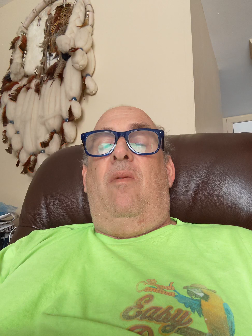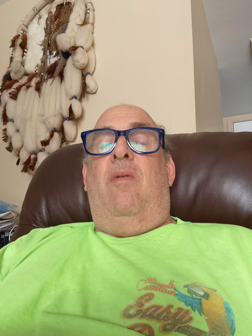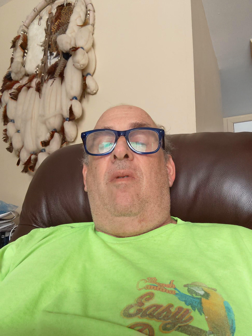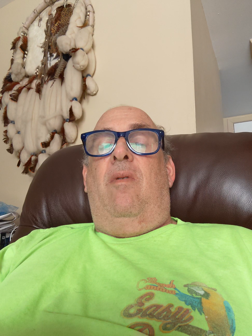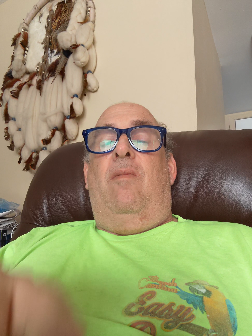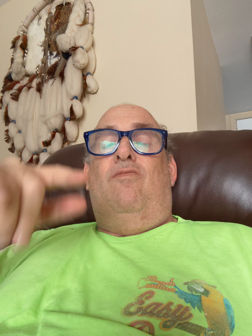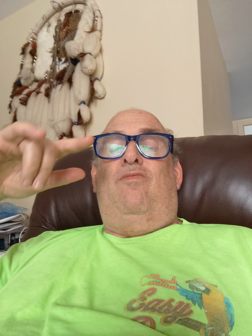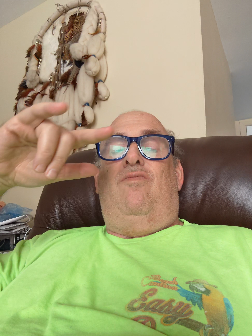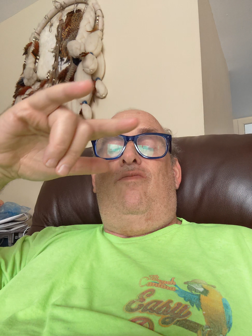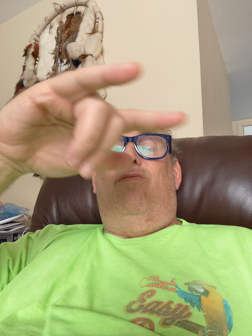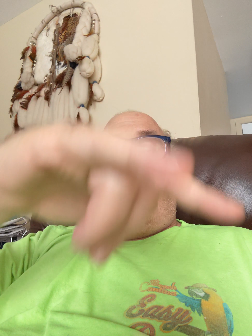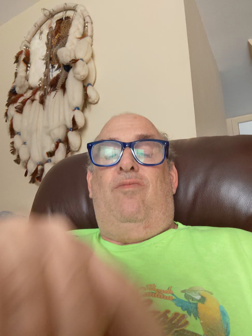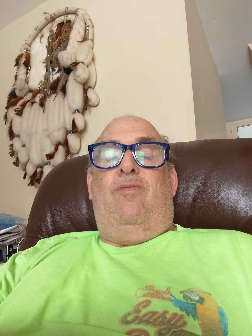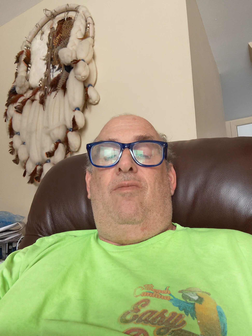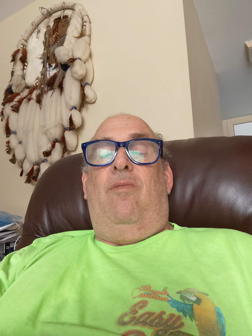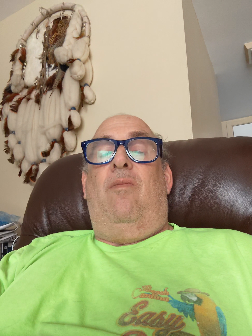airplane